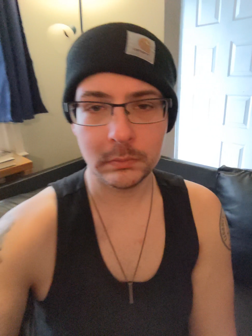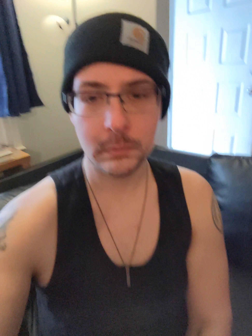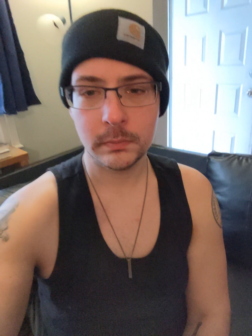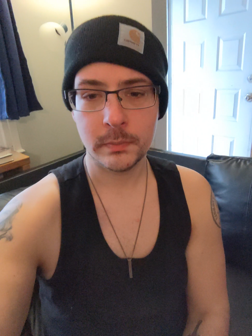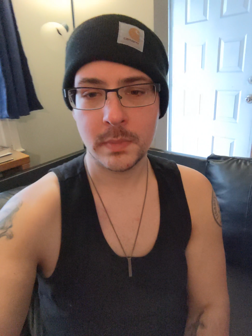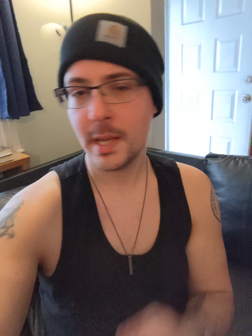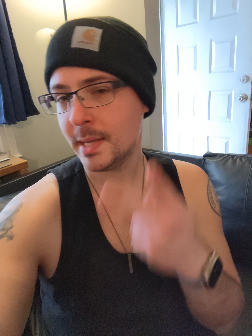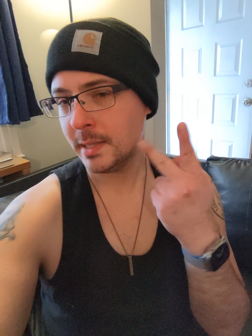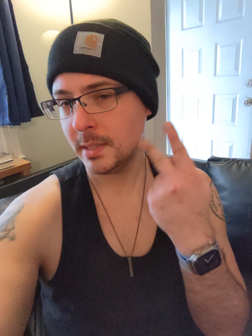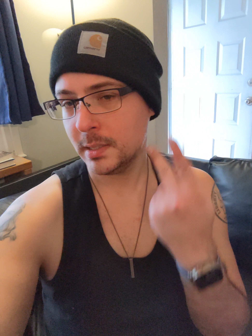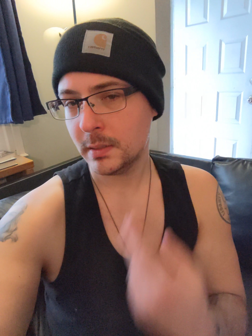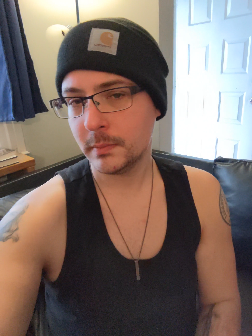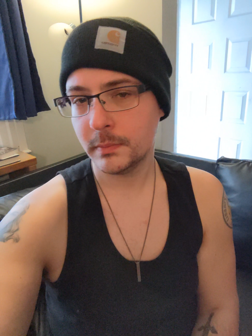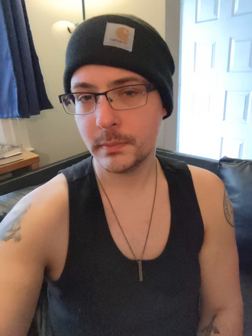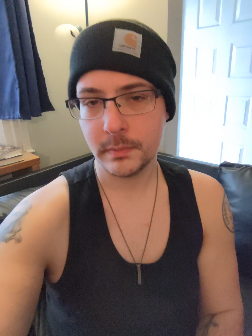kitty